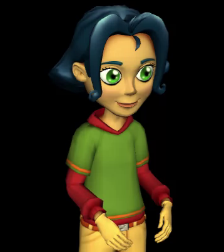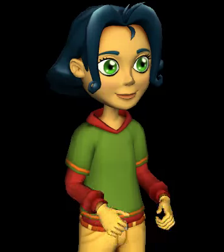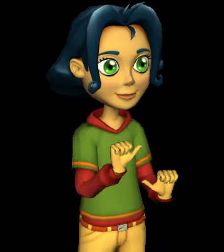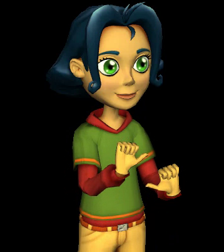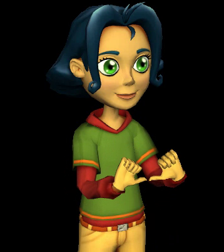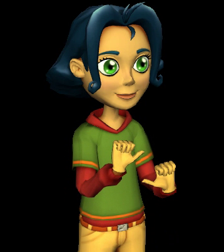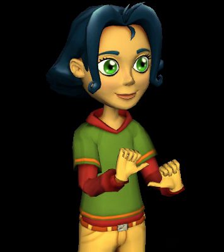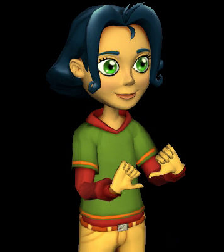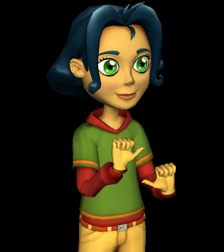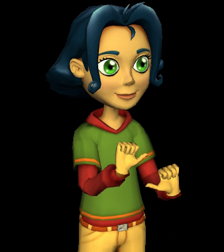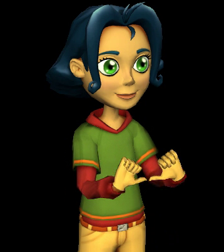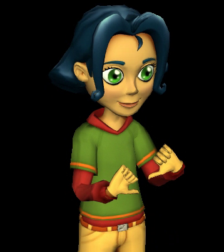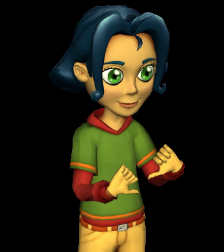مختبر